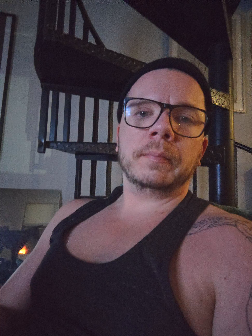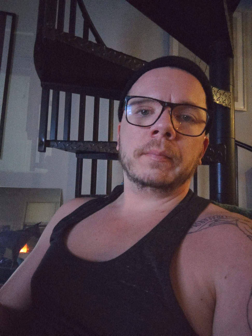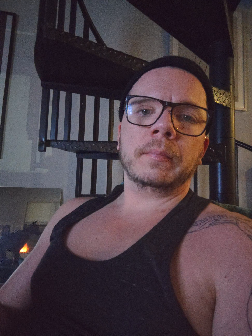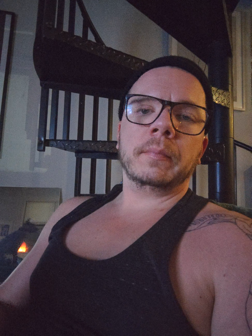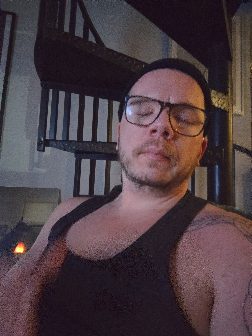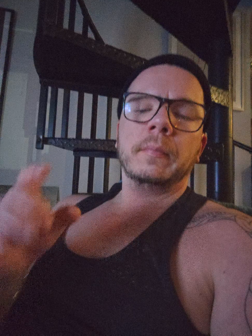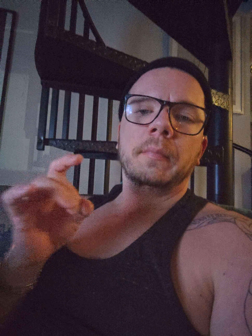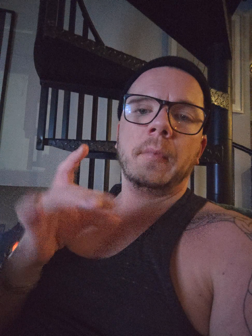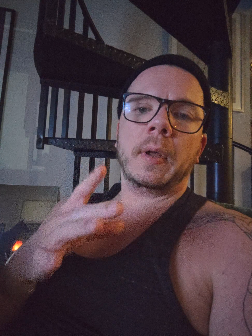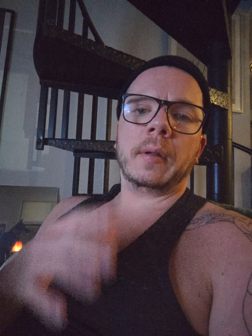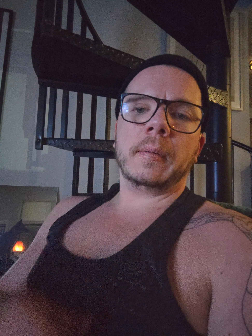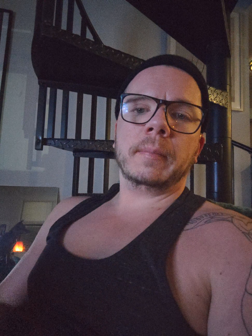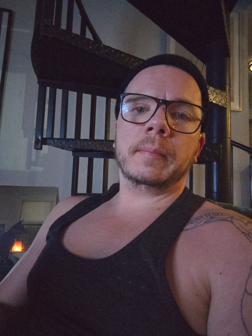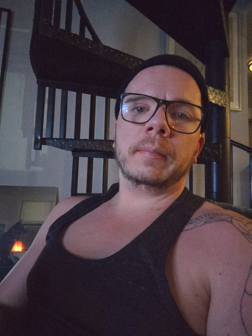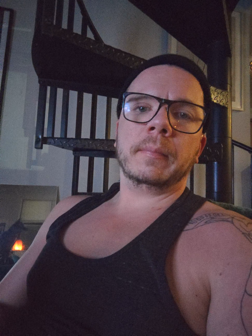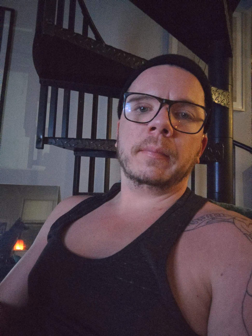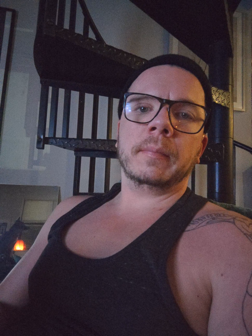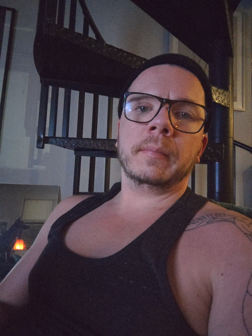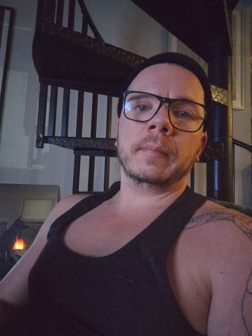hate